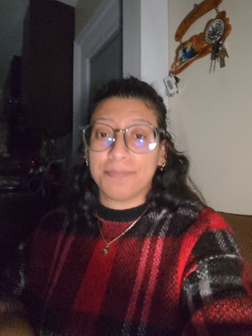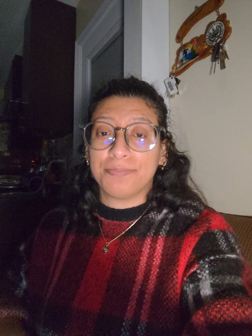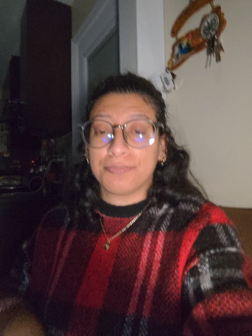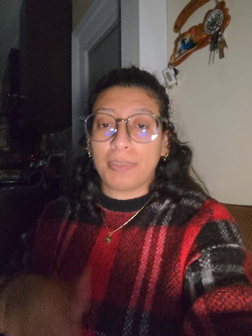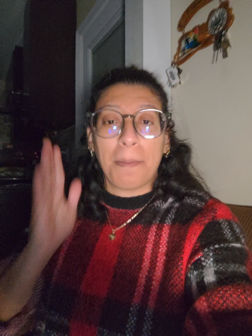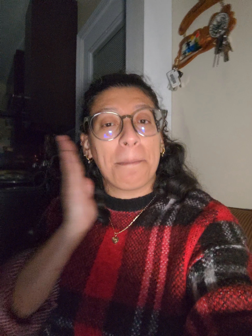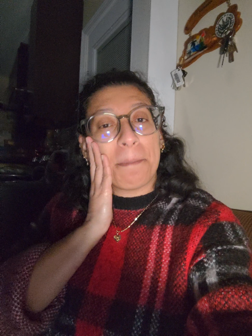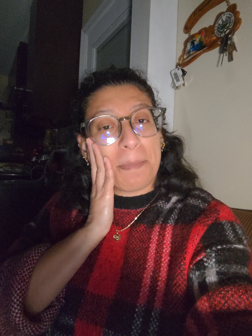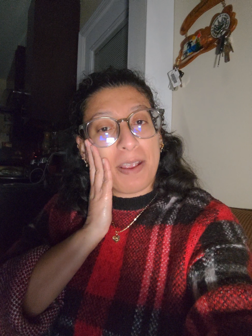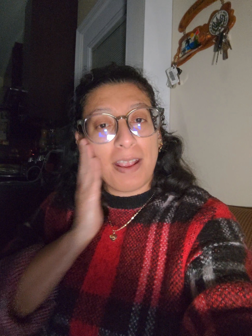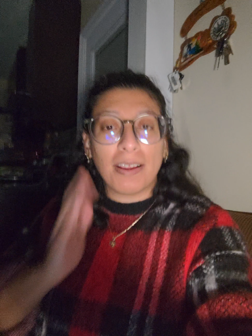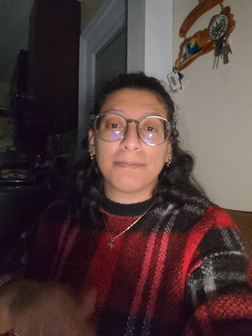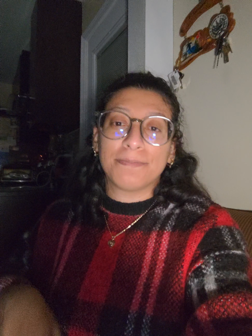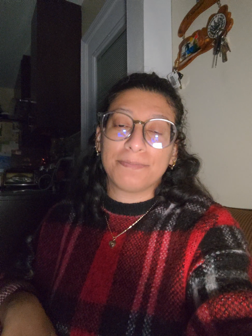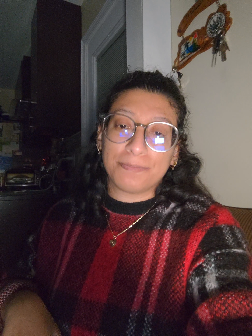bed